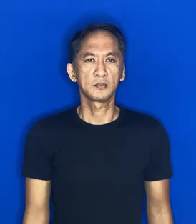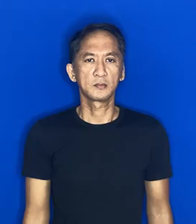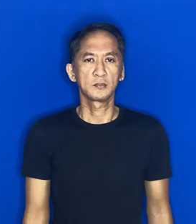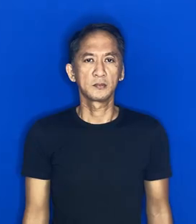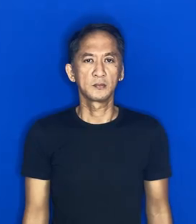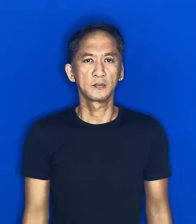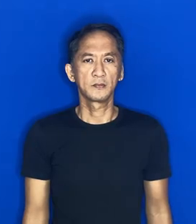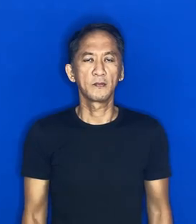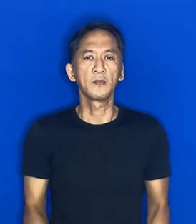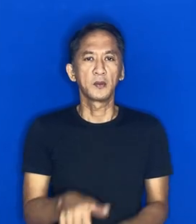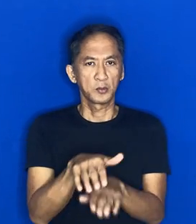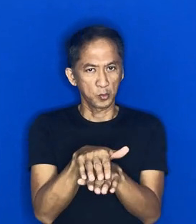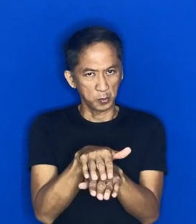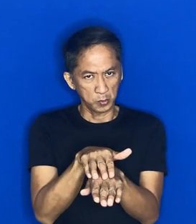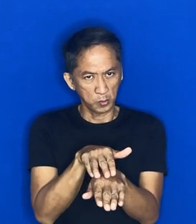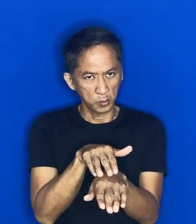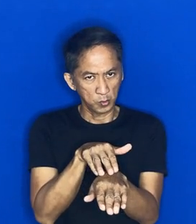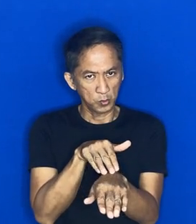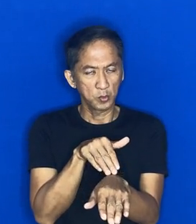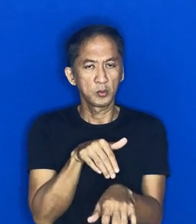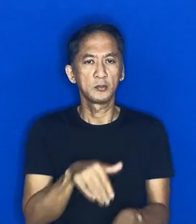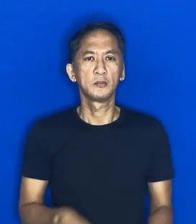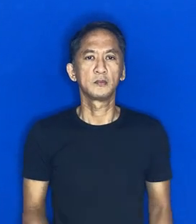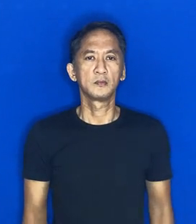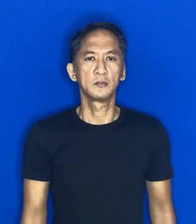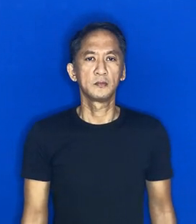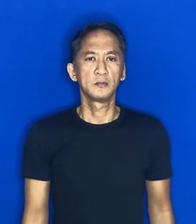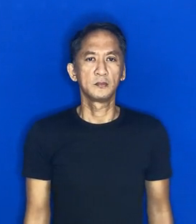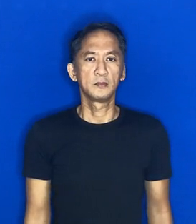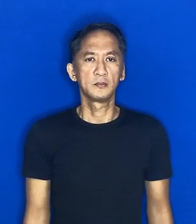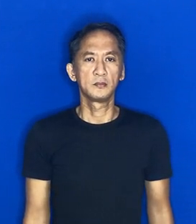slow